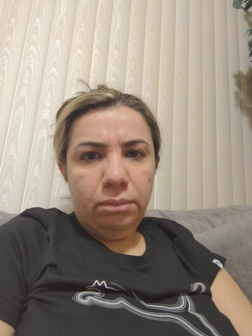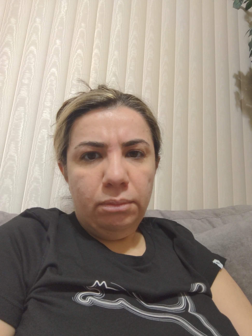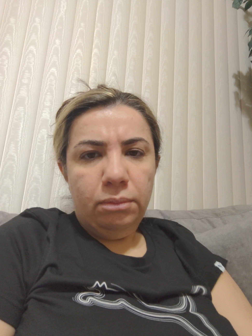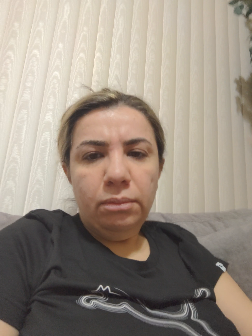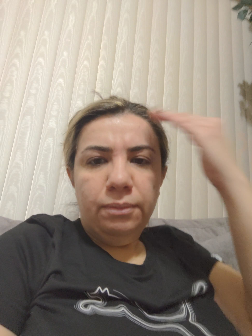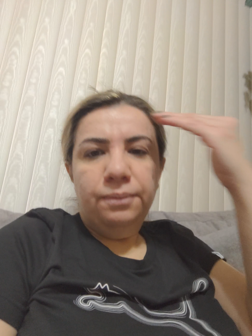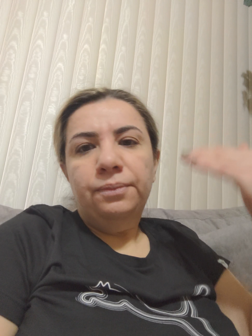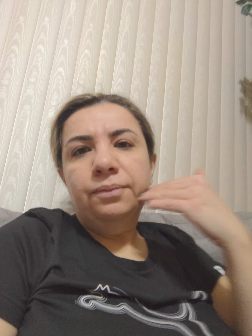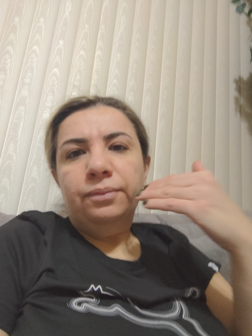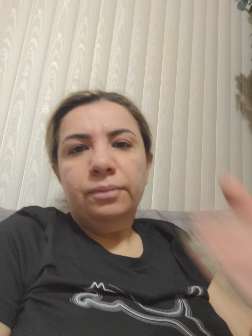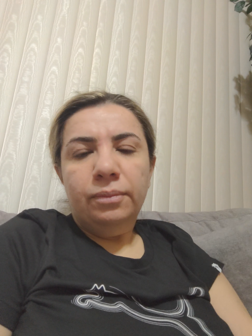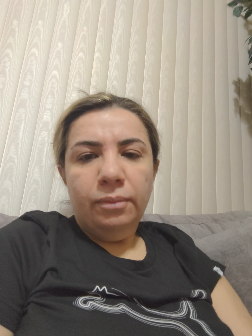head